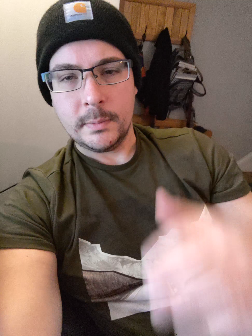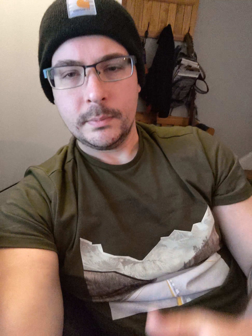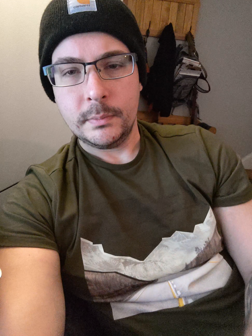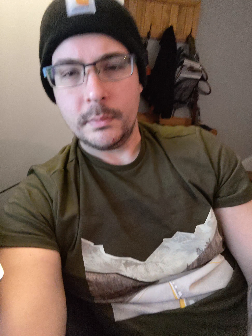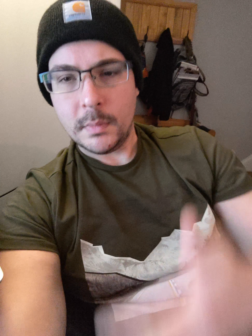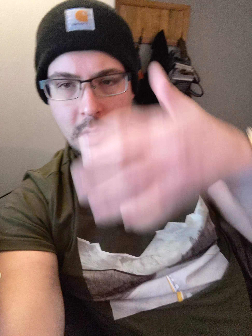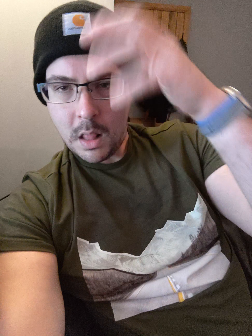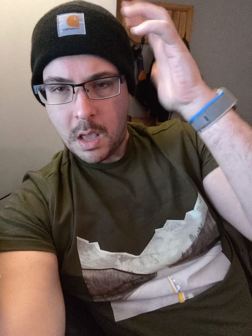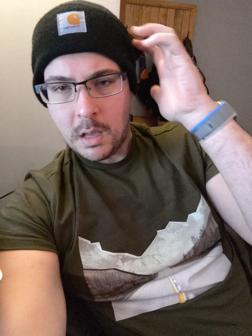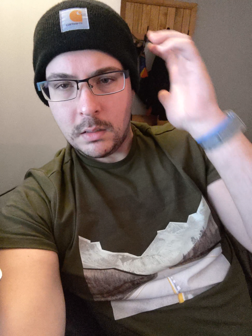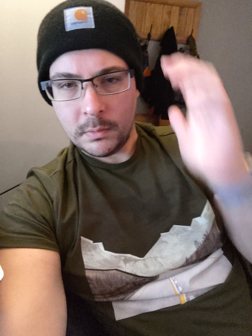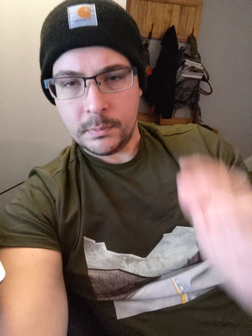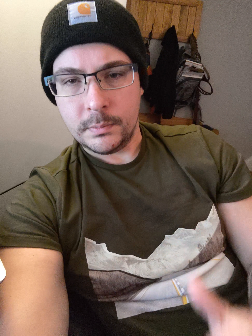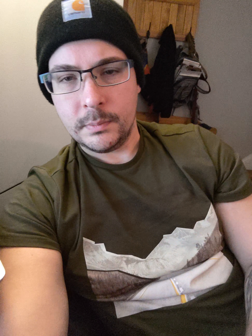lion